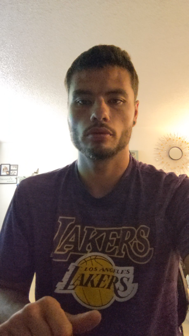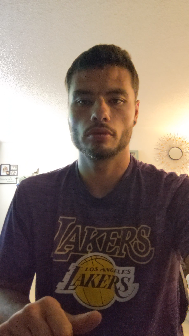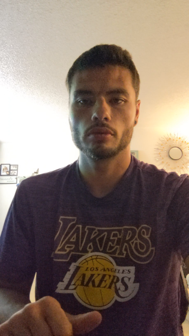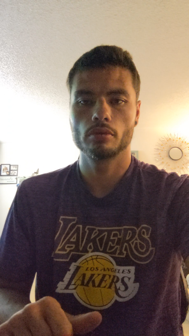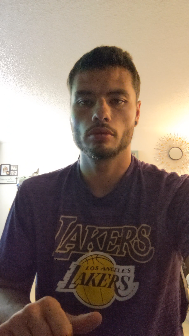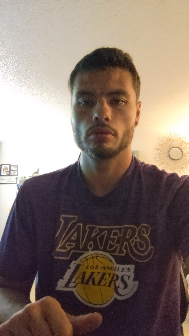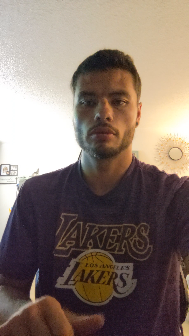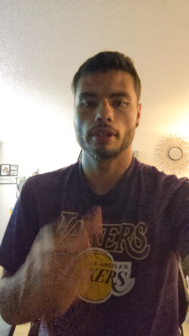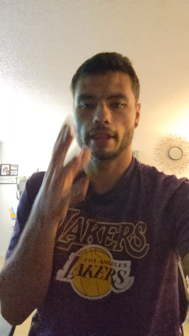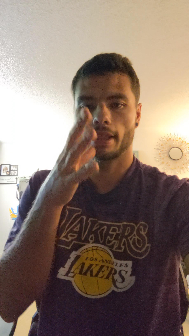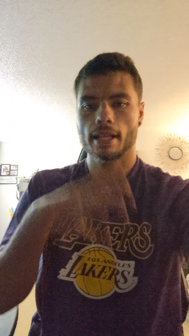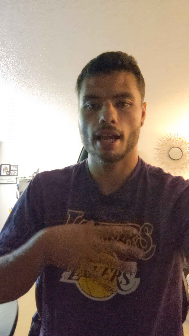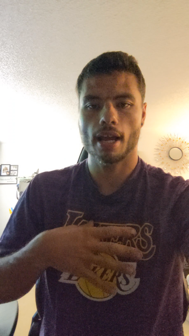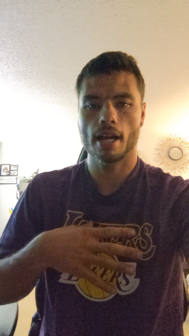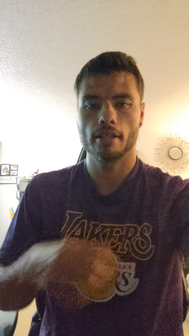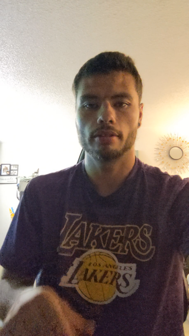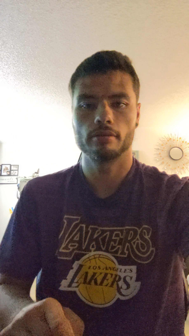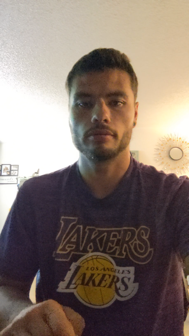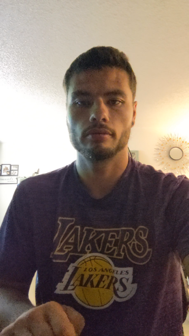lady